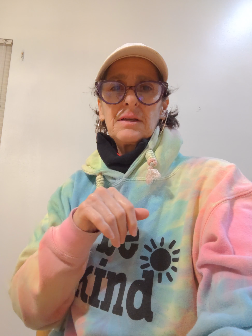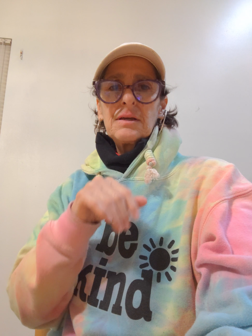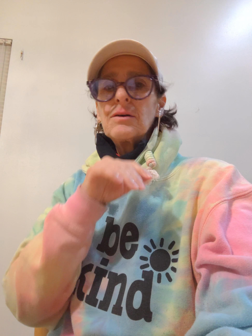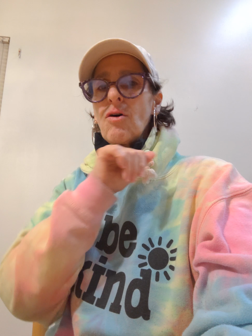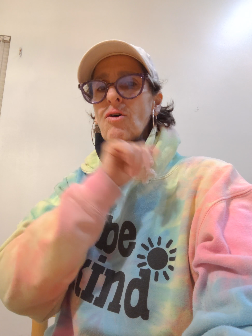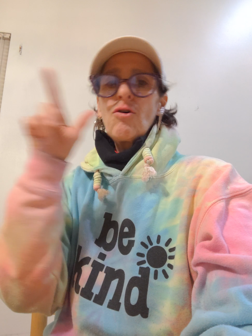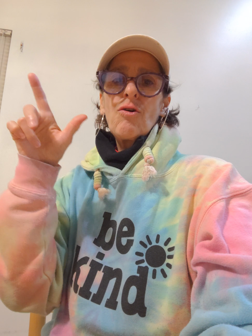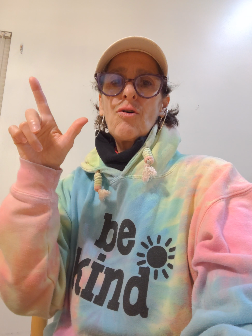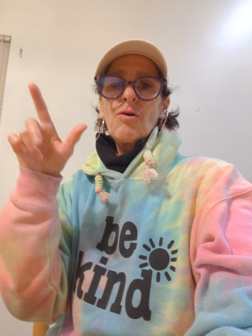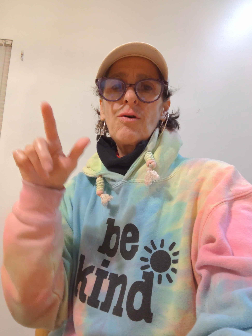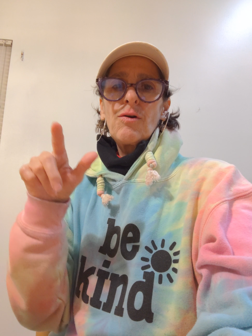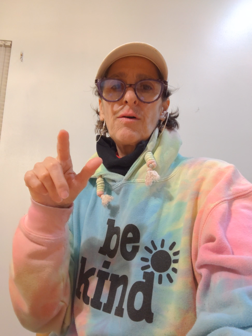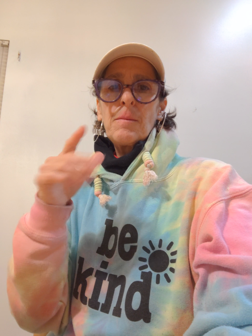all